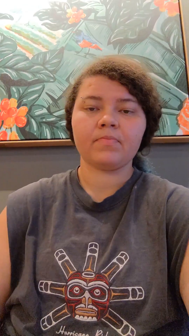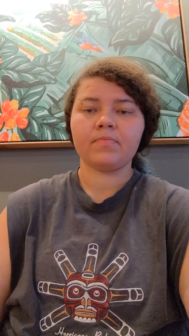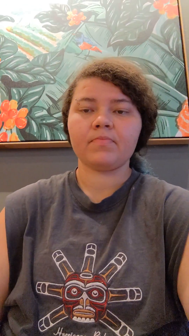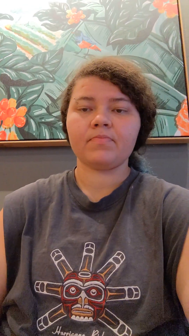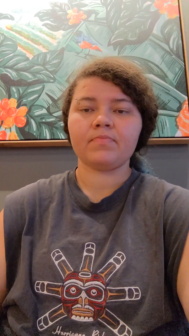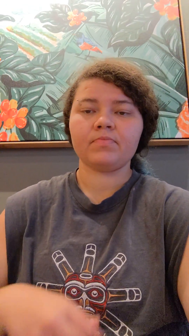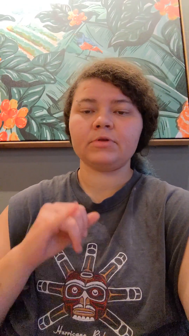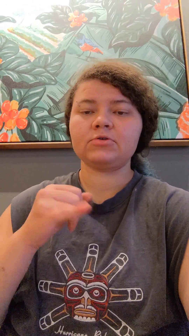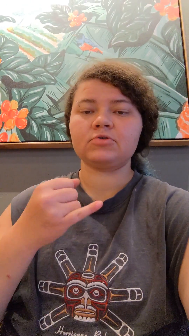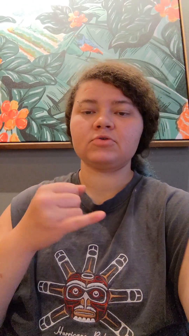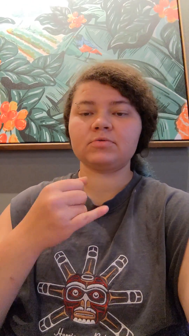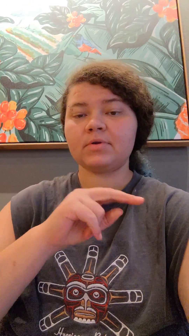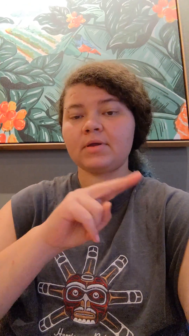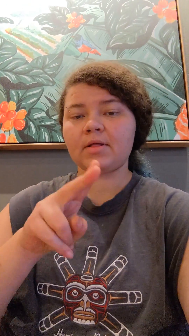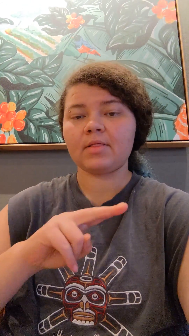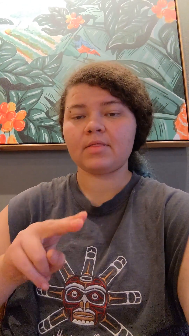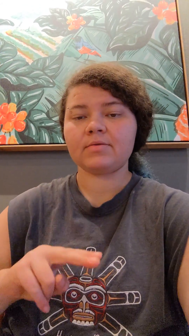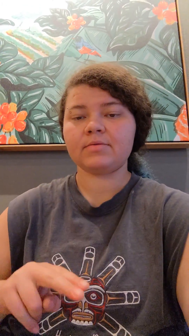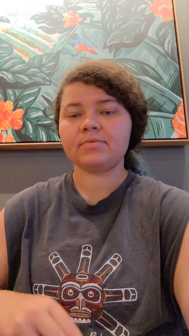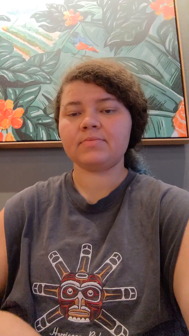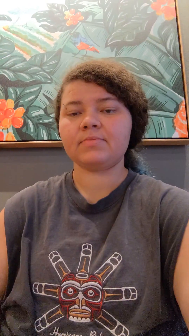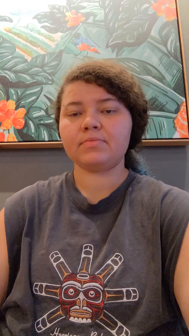jelly